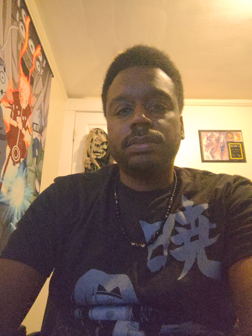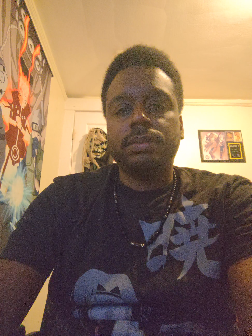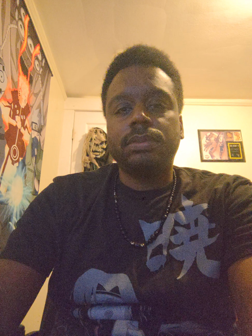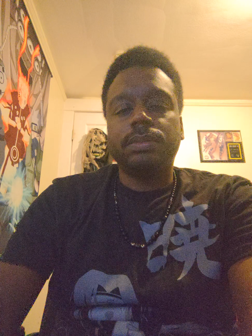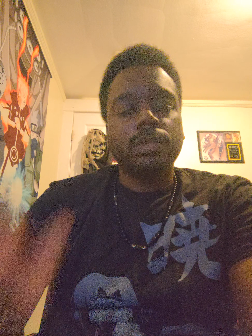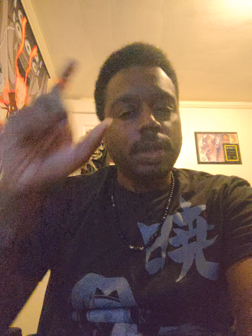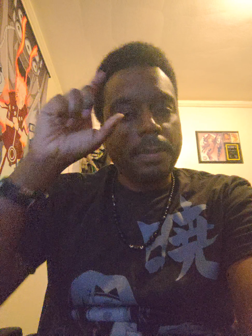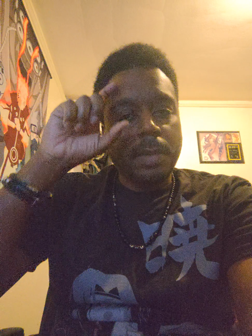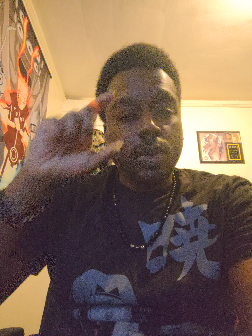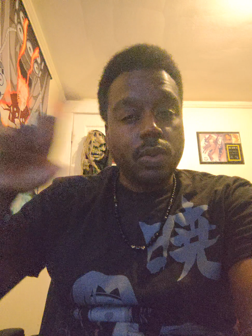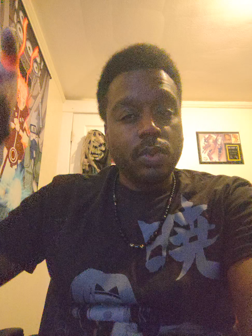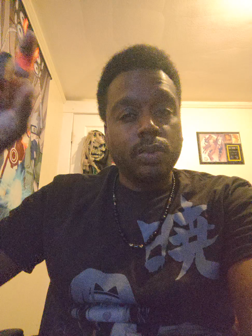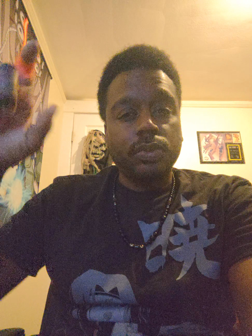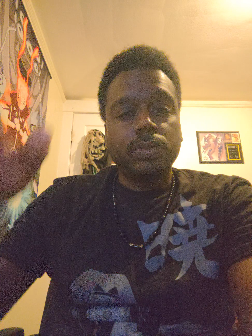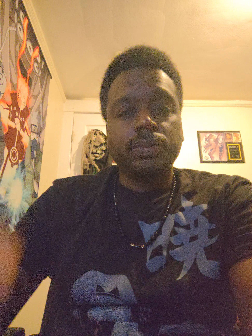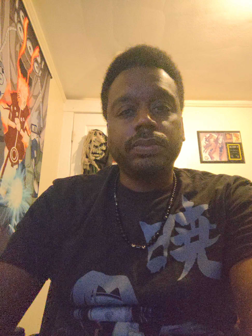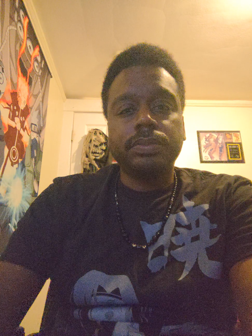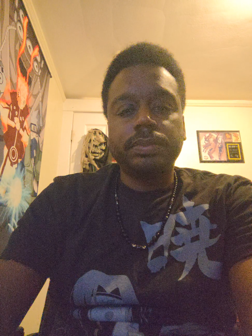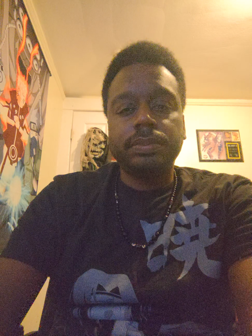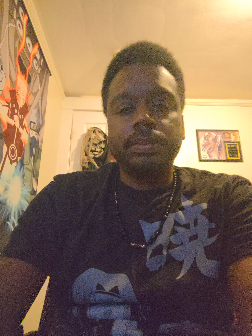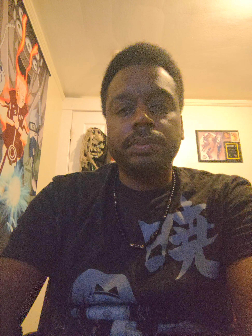moon